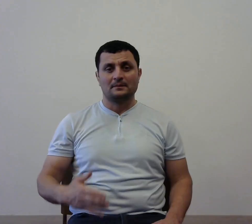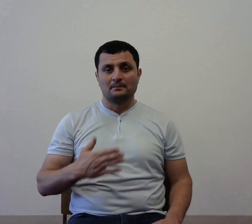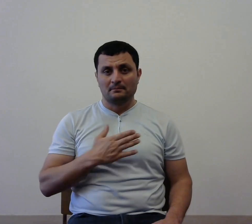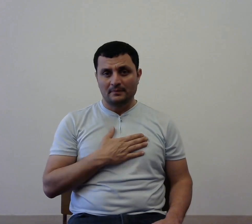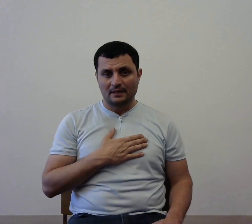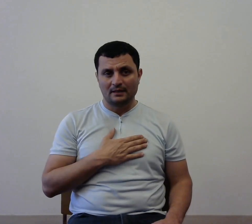mən